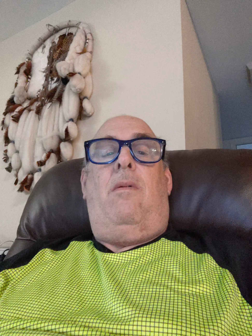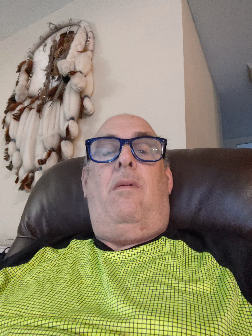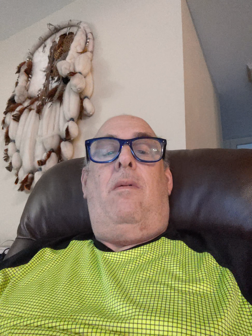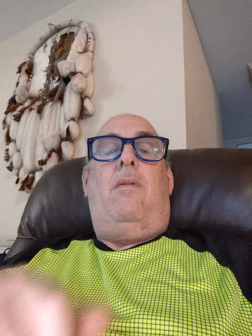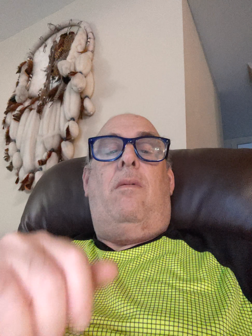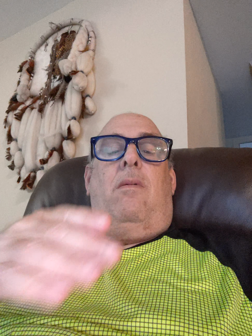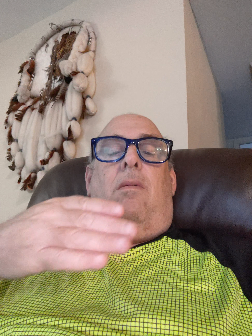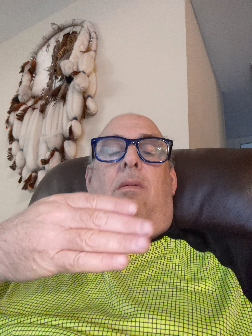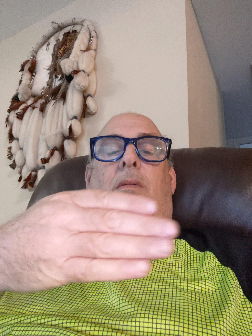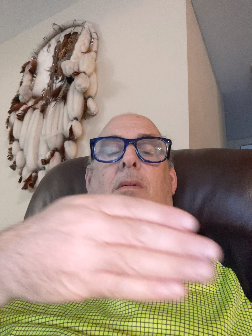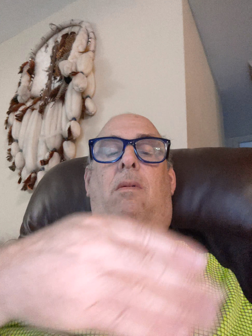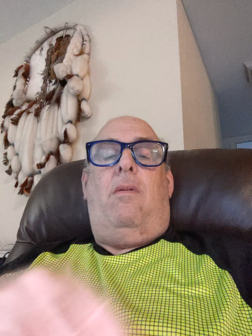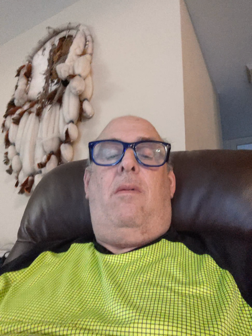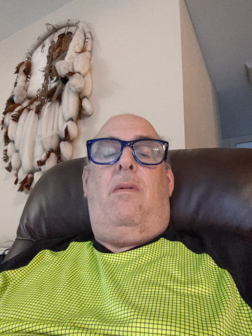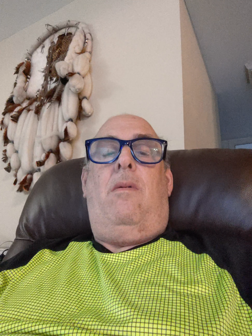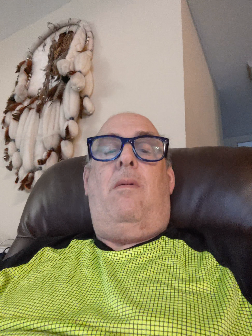fish